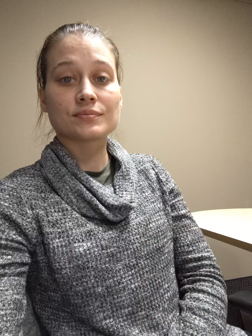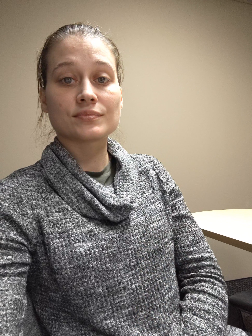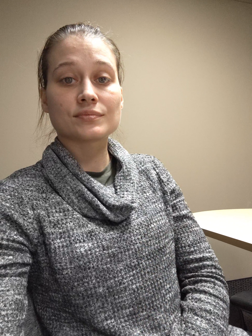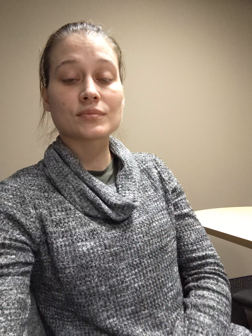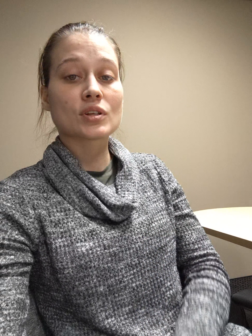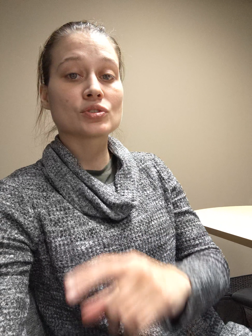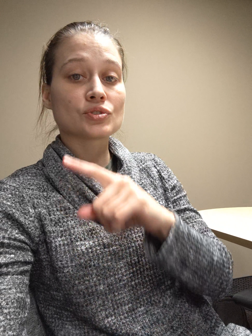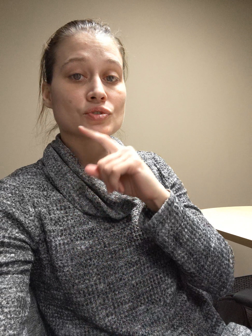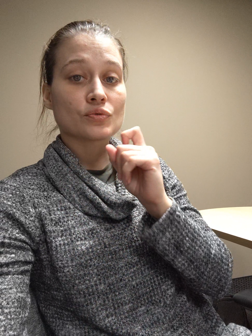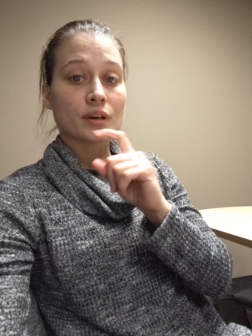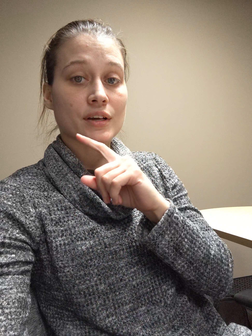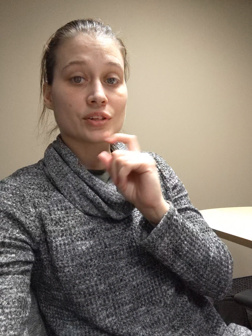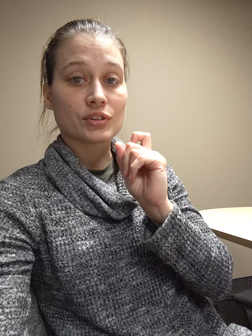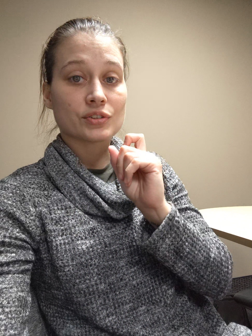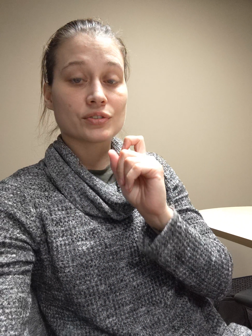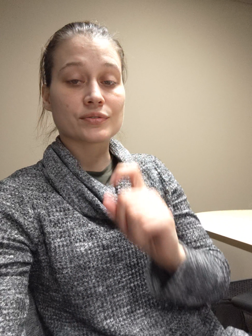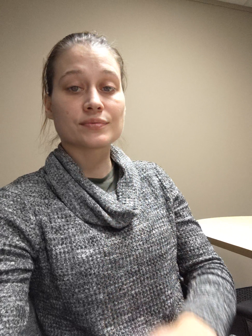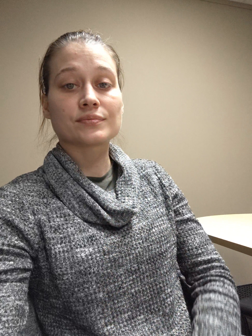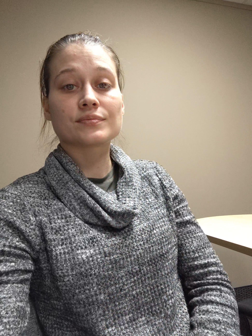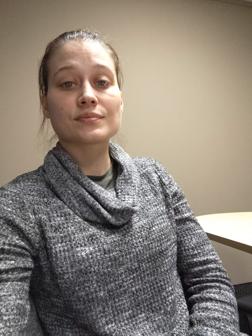dryer